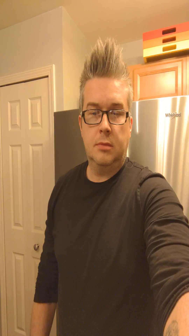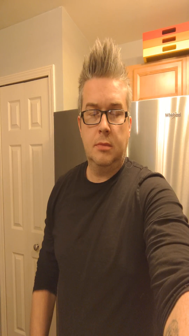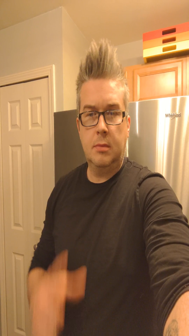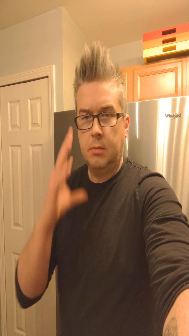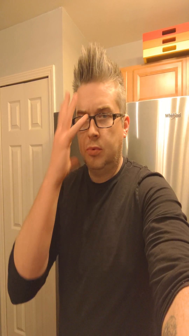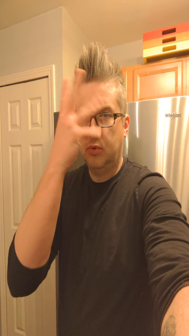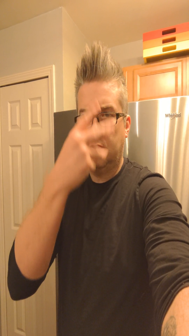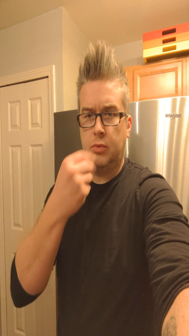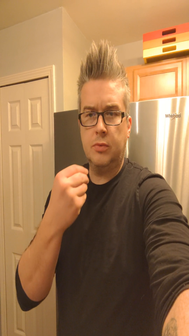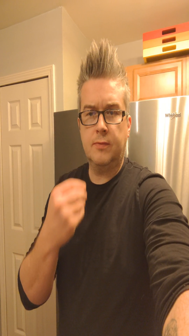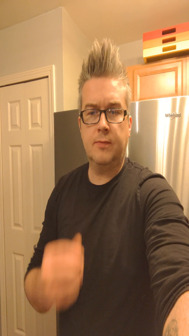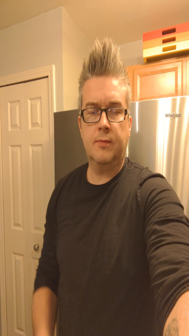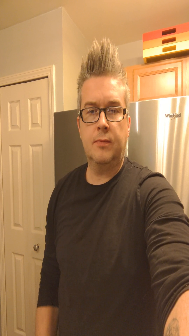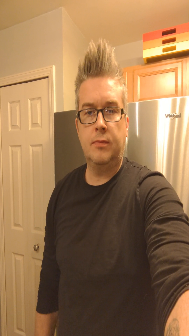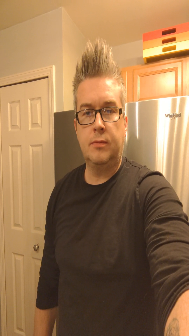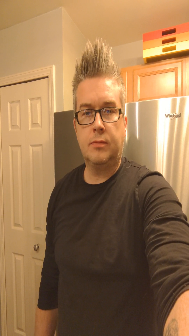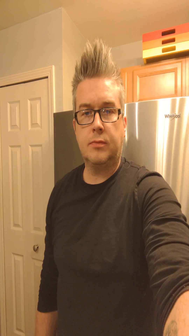pretty